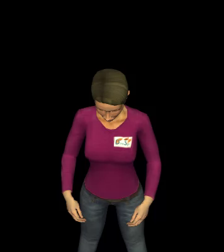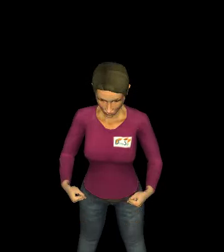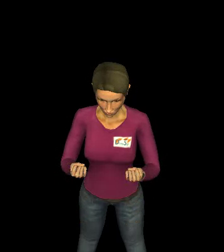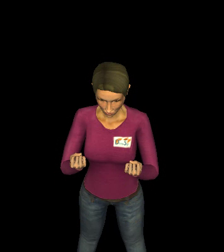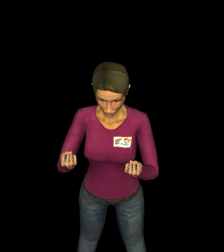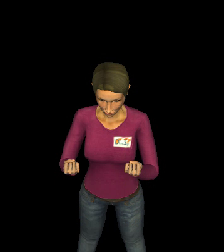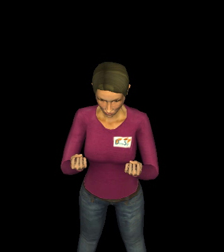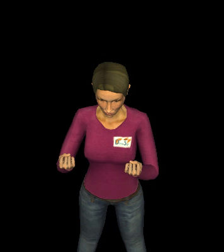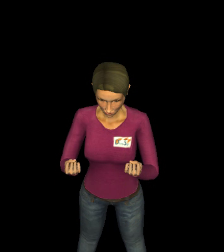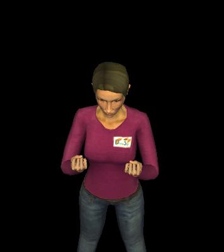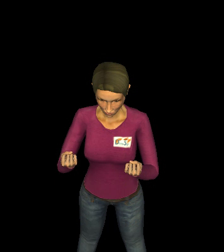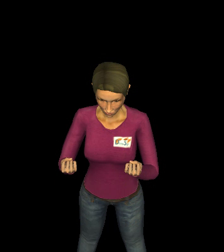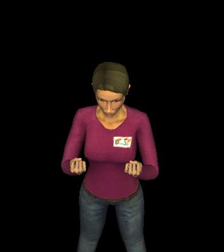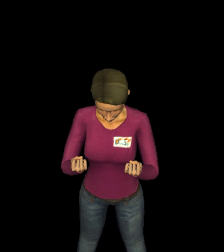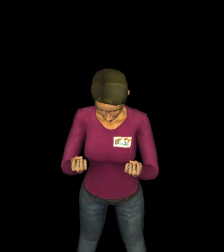ضربة